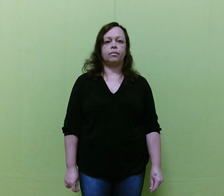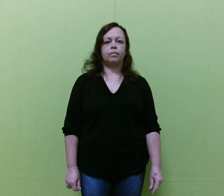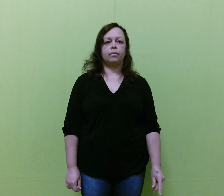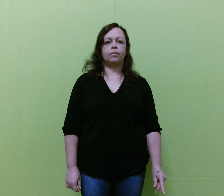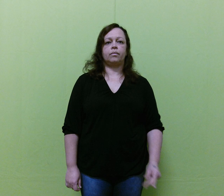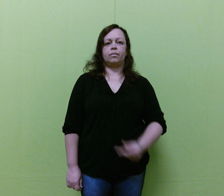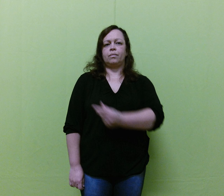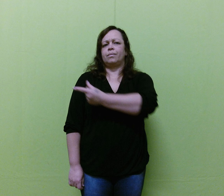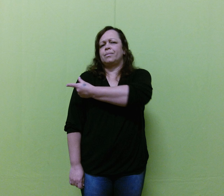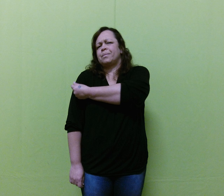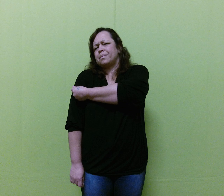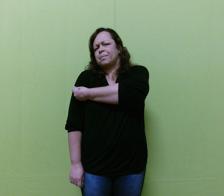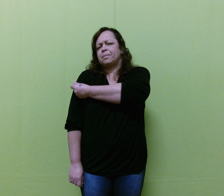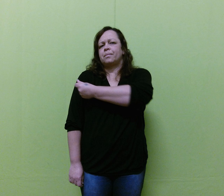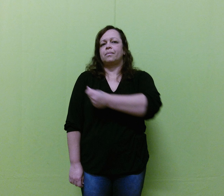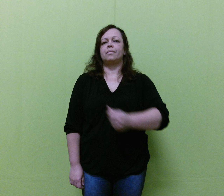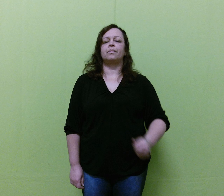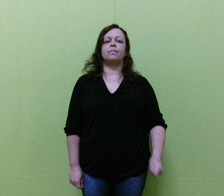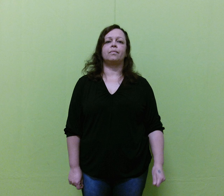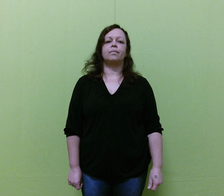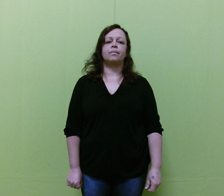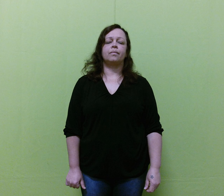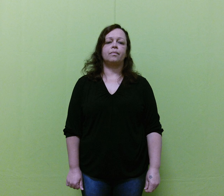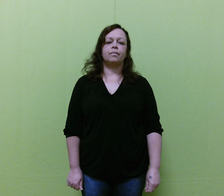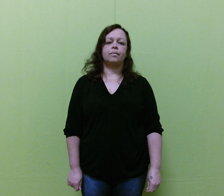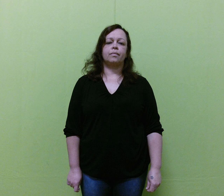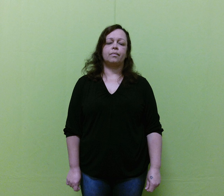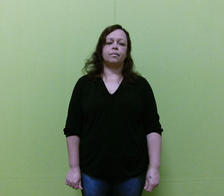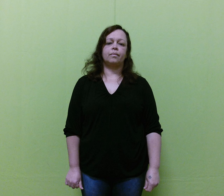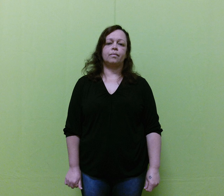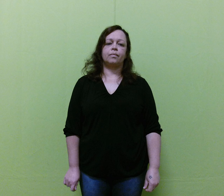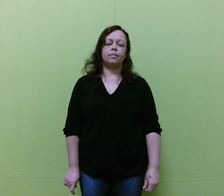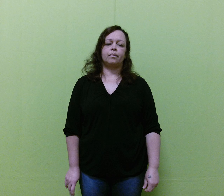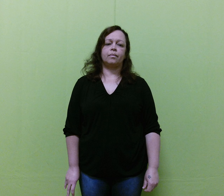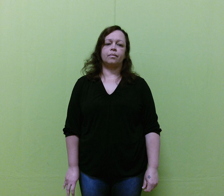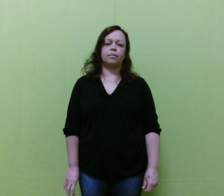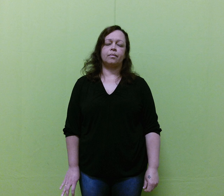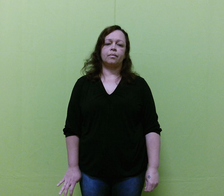vacina